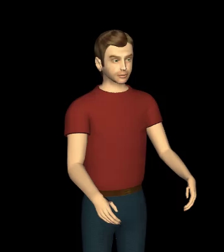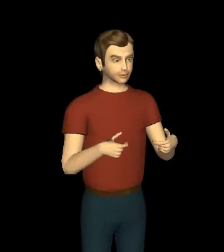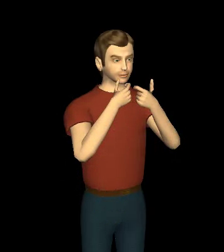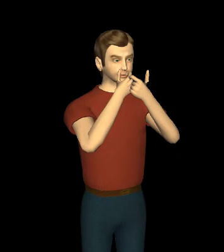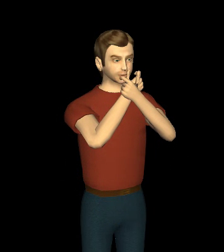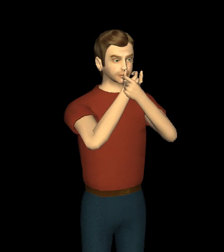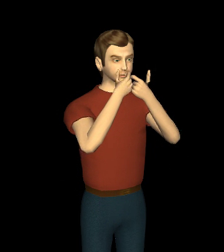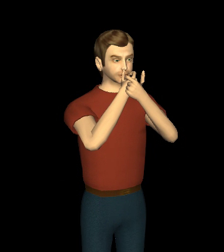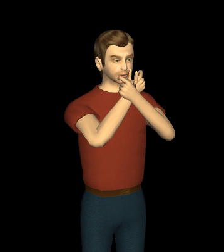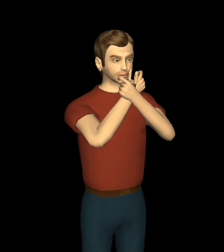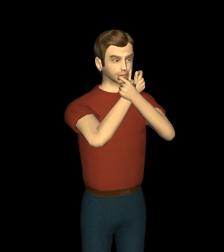يضحك